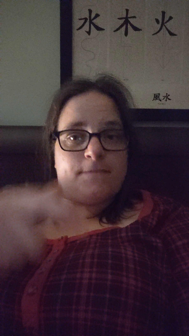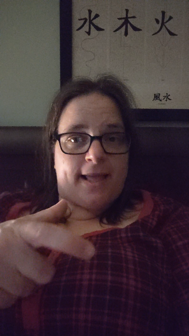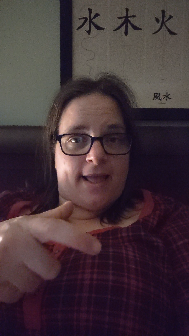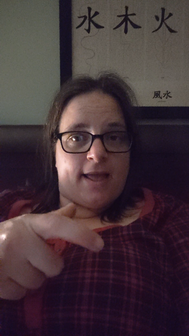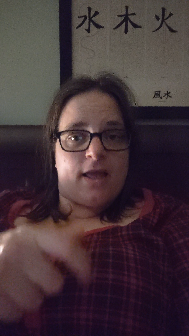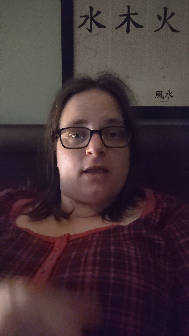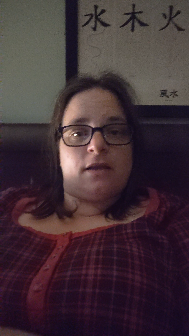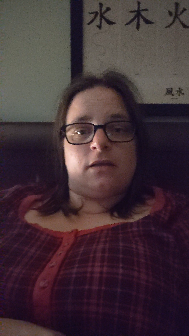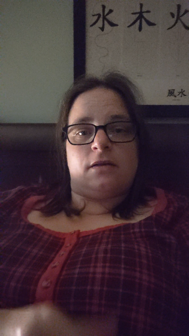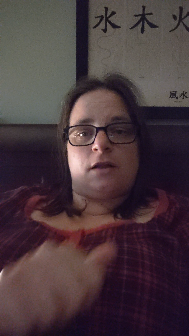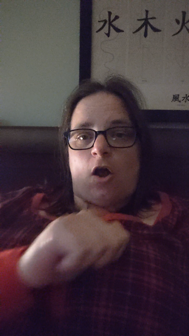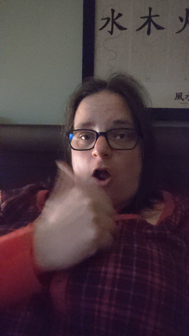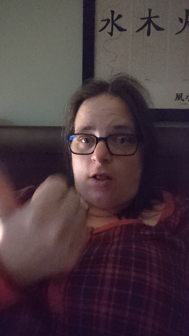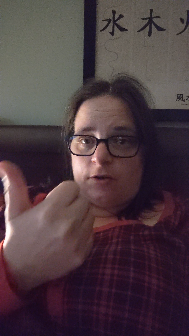other